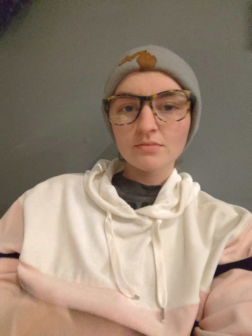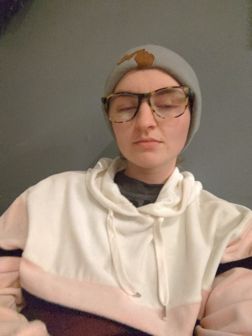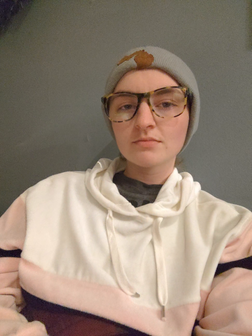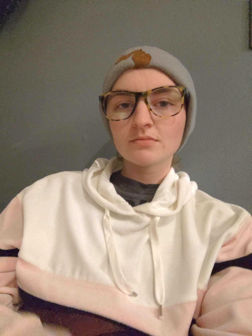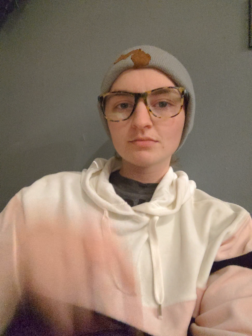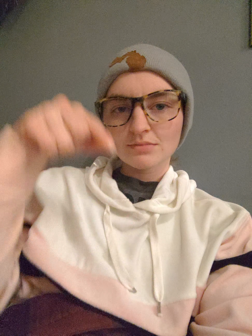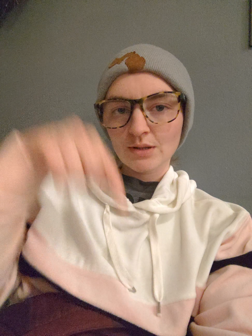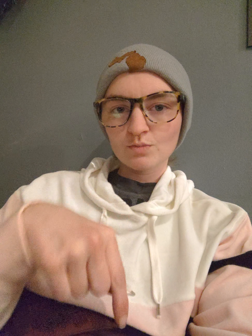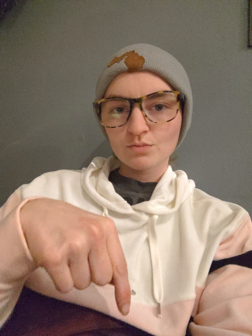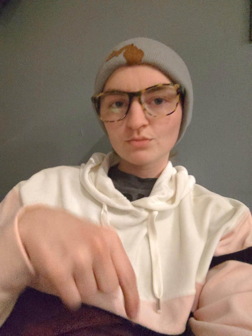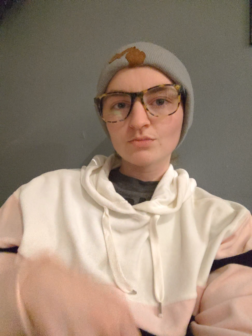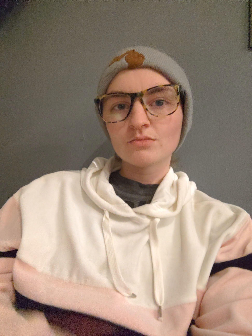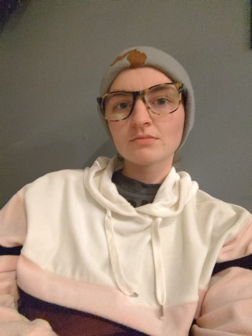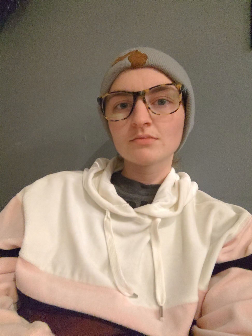down